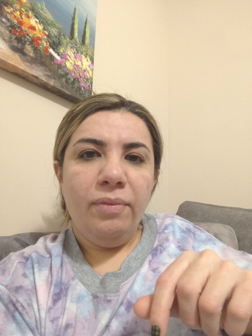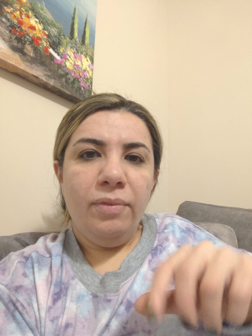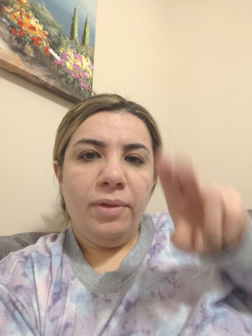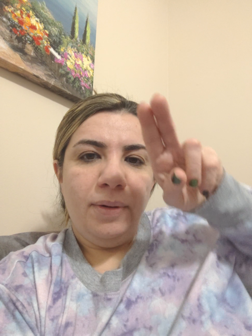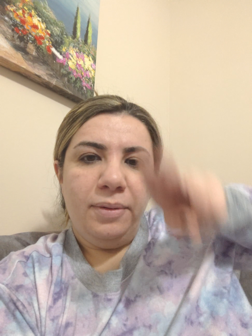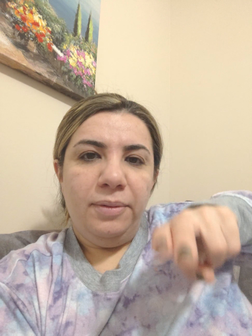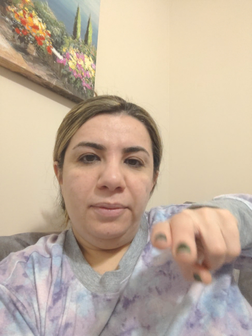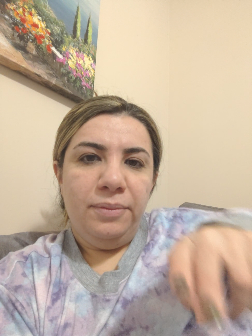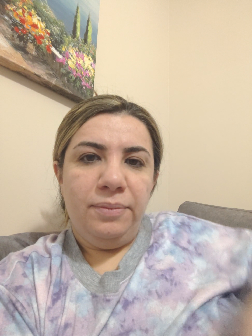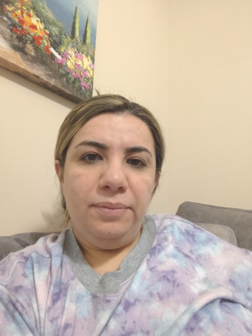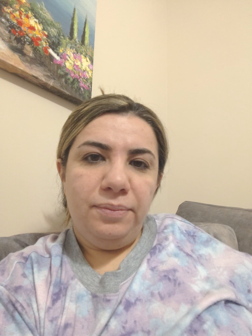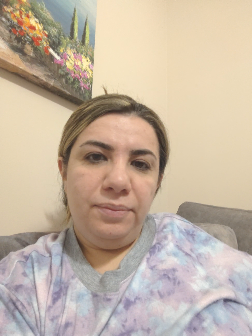chair